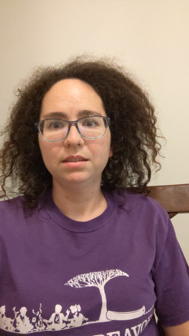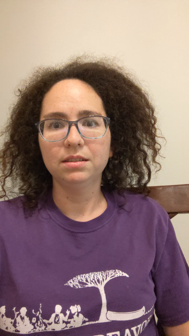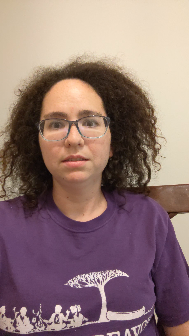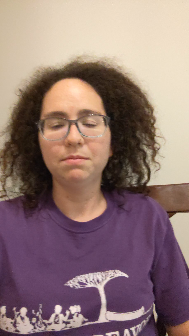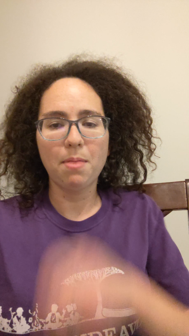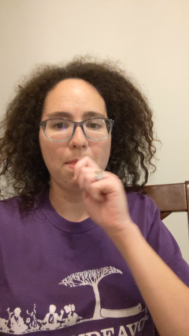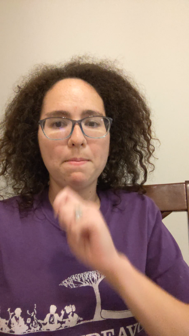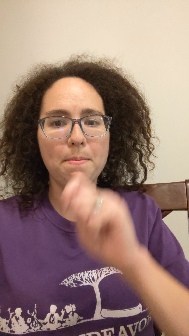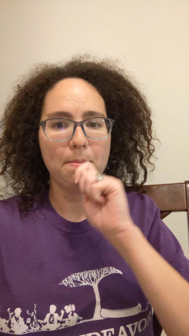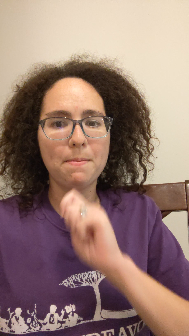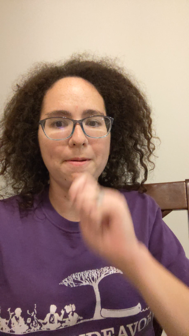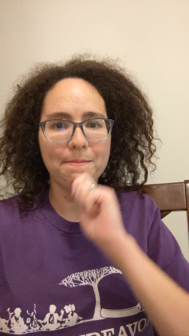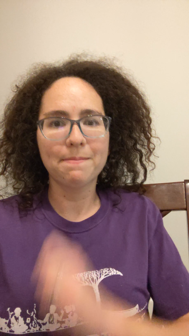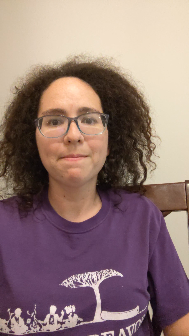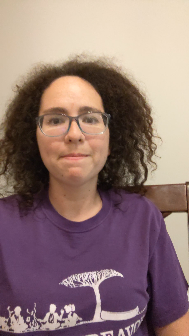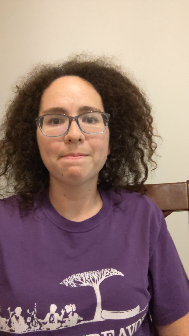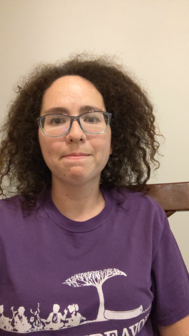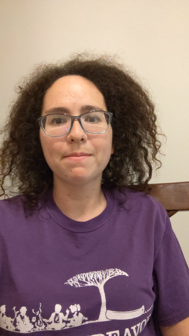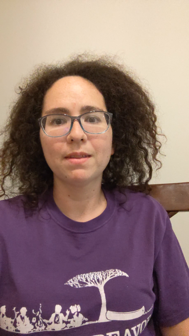popsicle